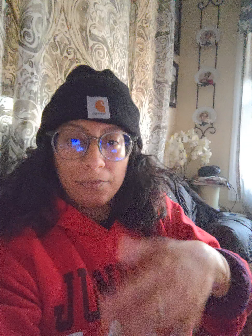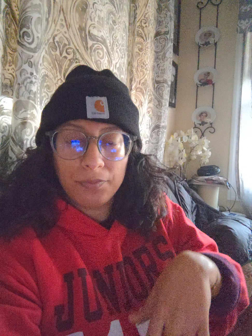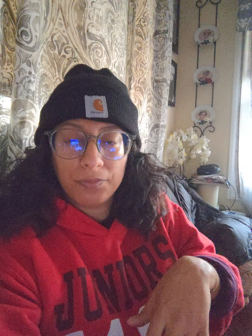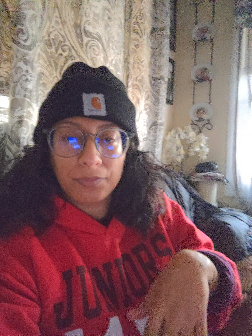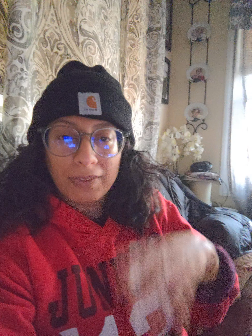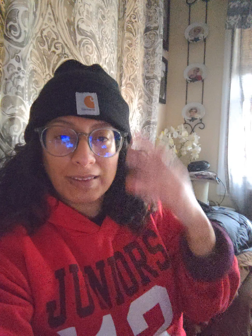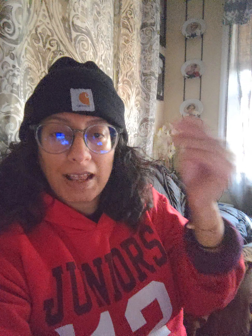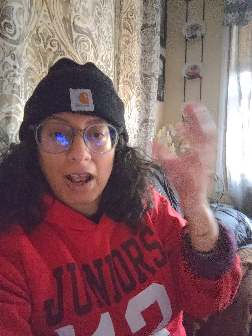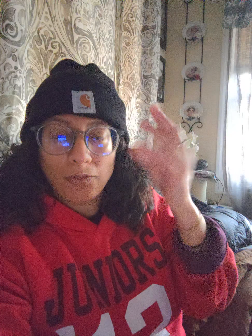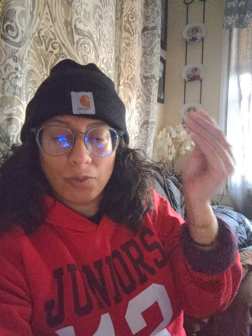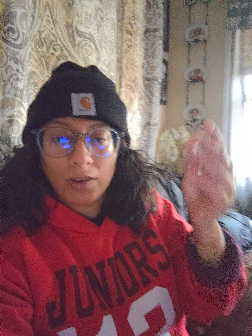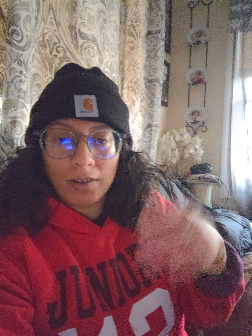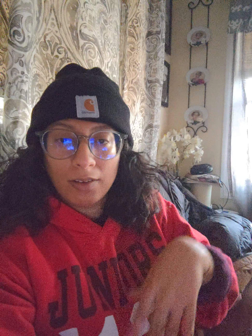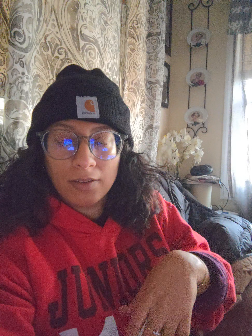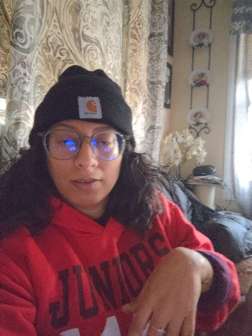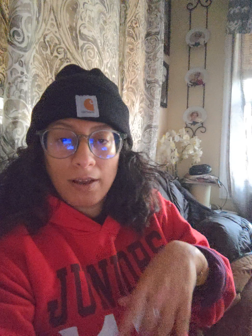outside